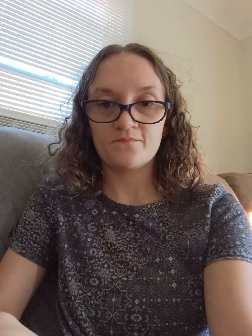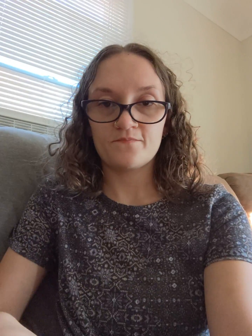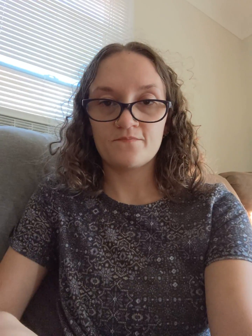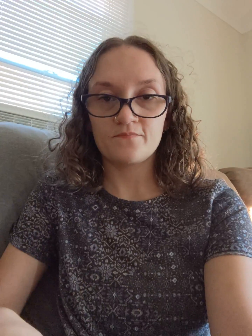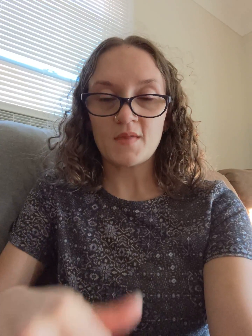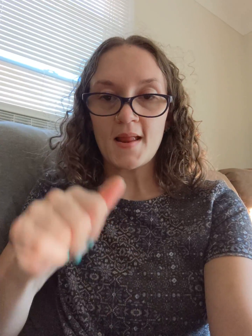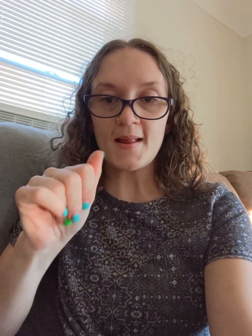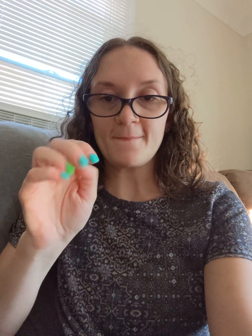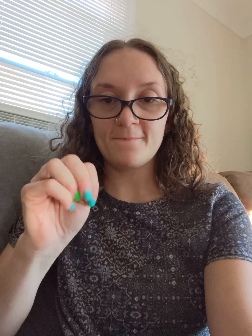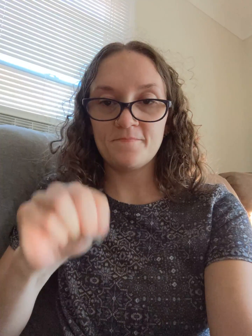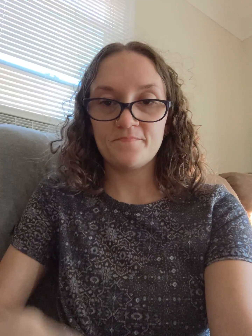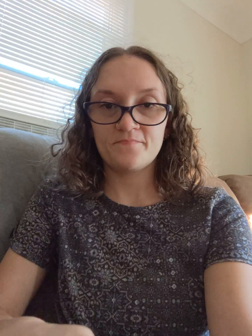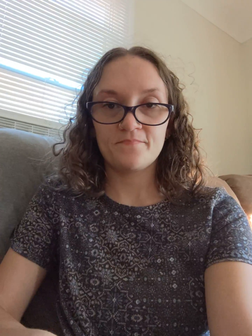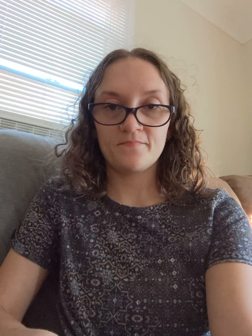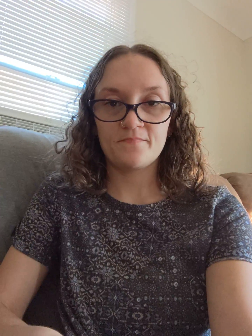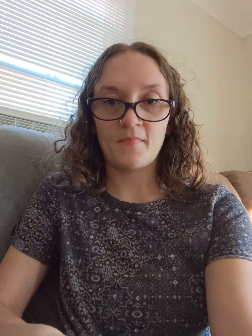am